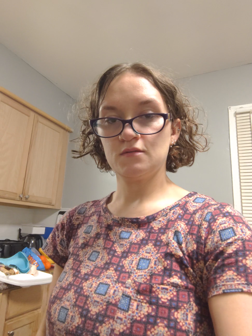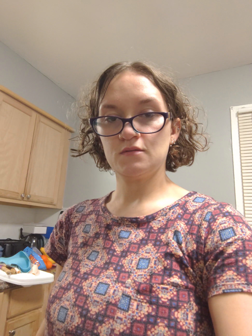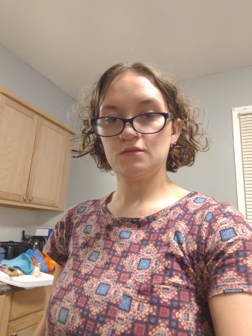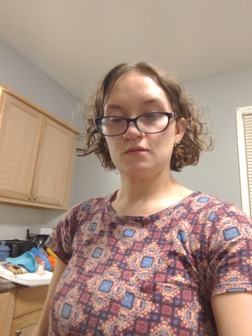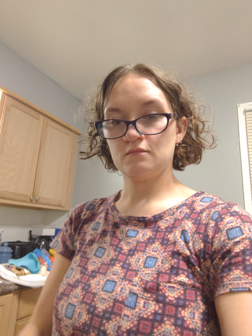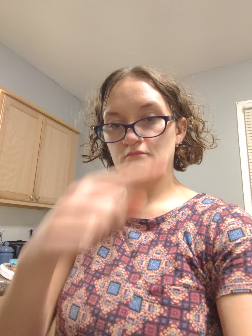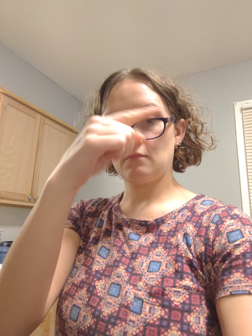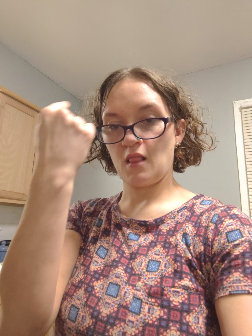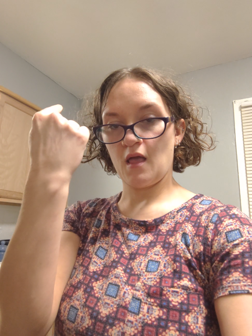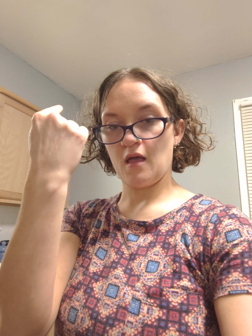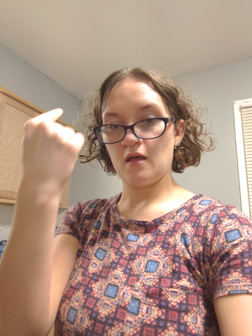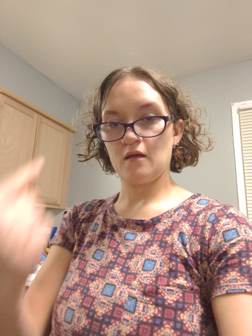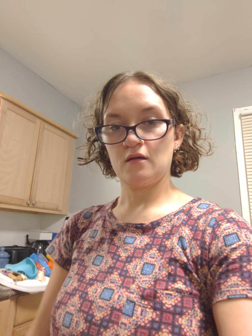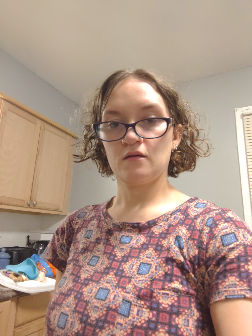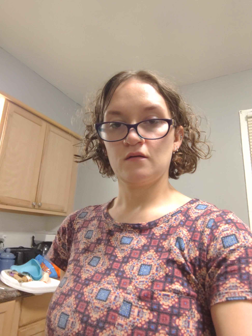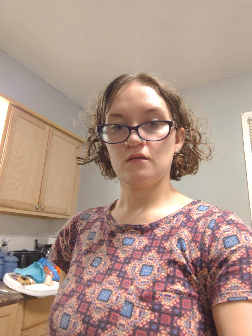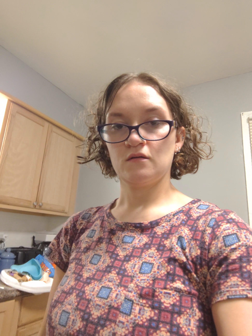black